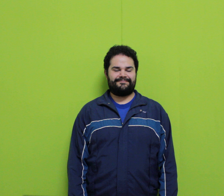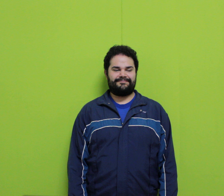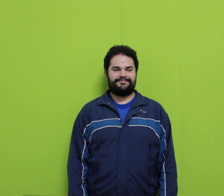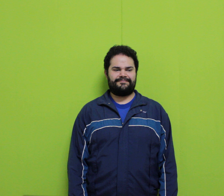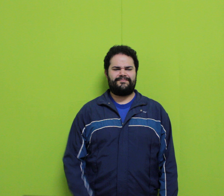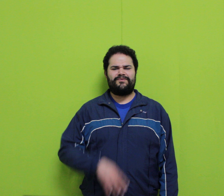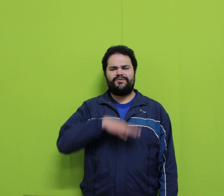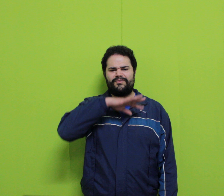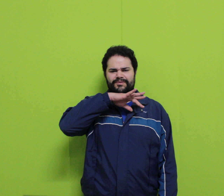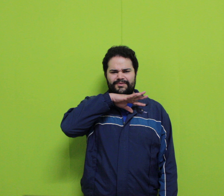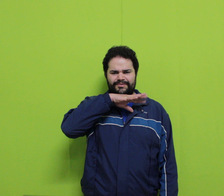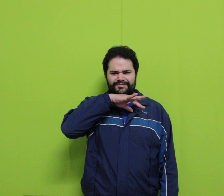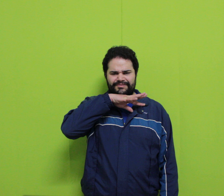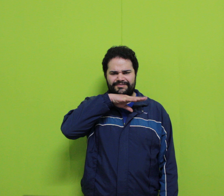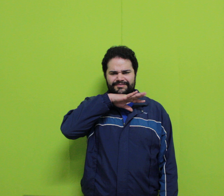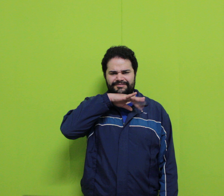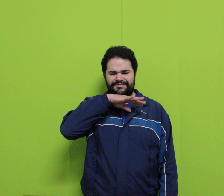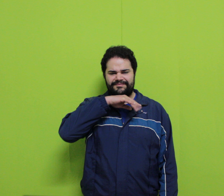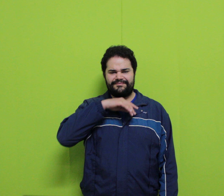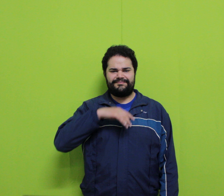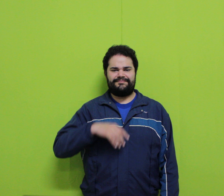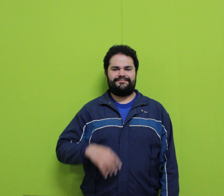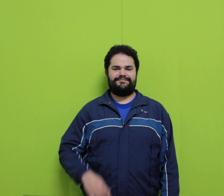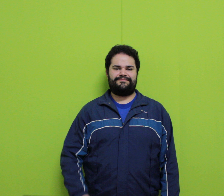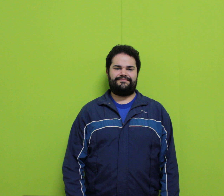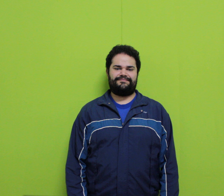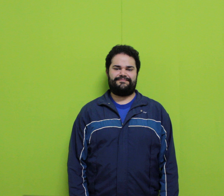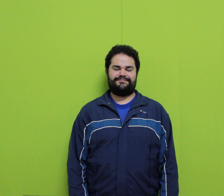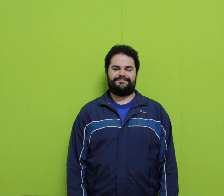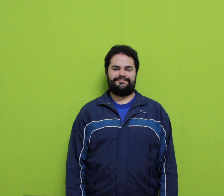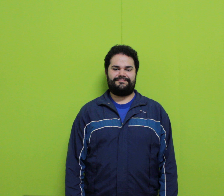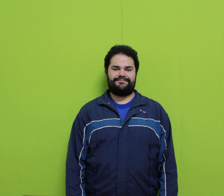ruim